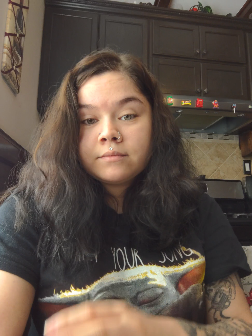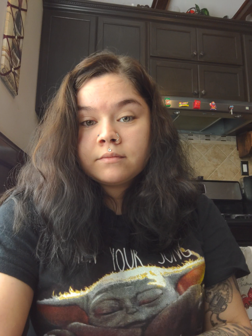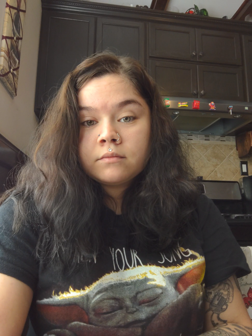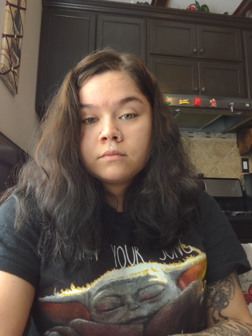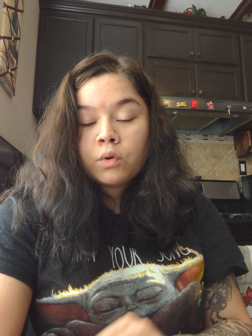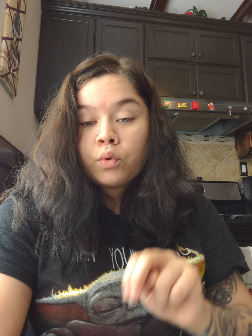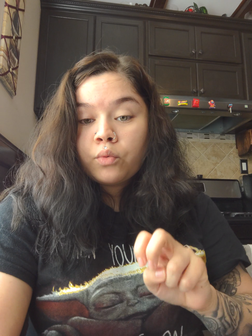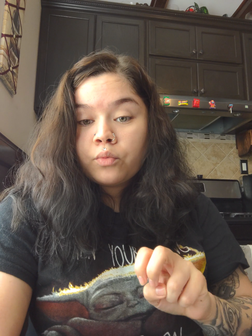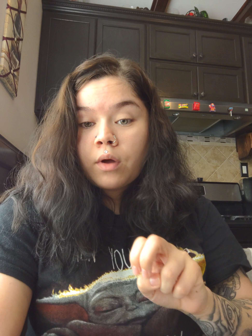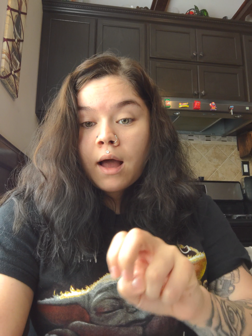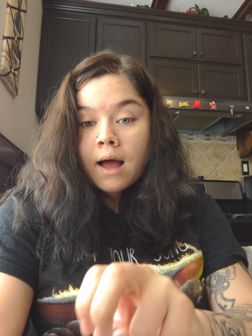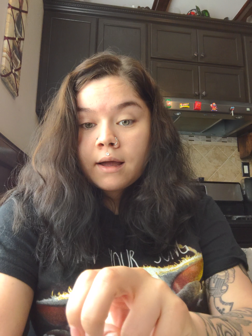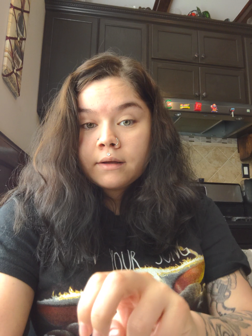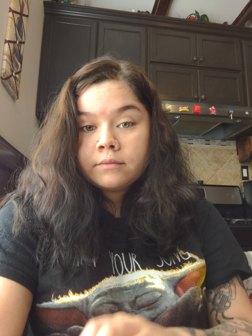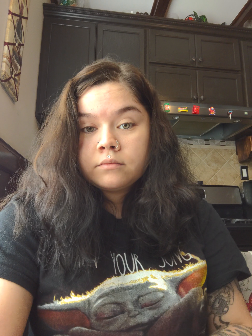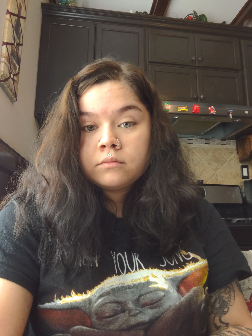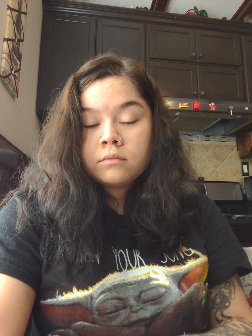ride